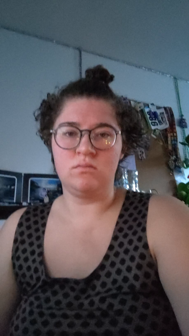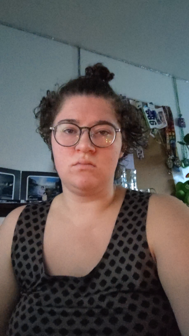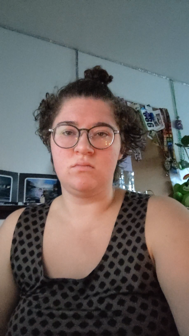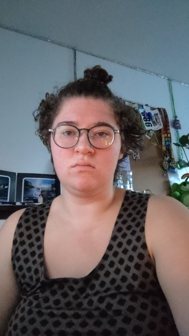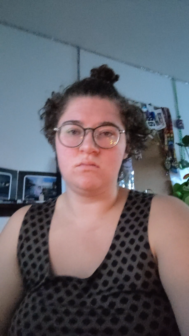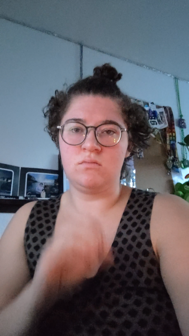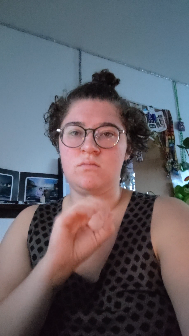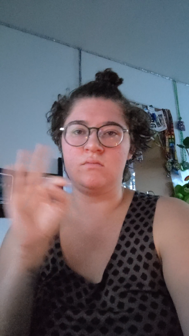off